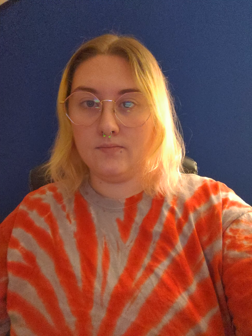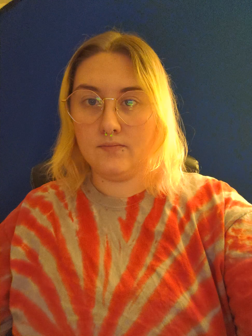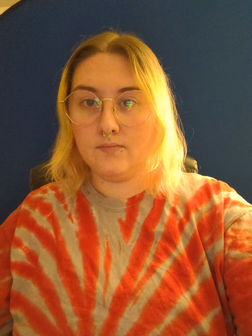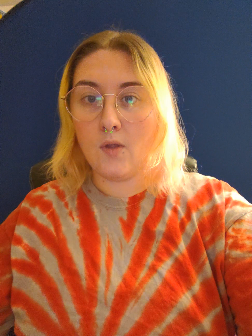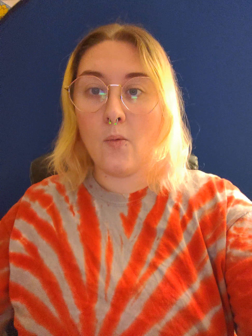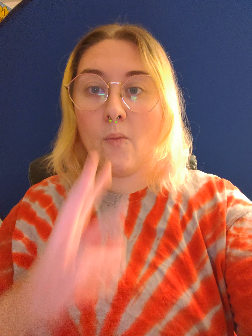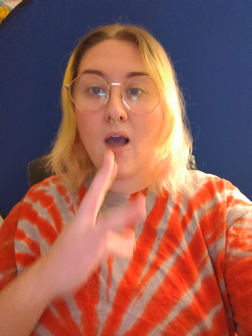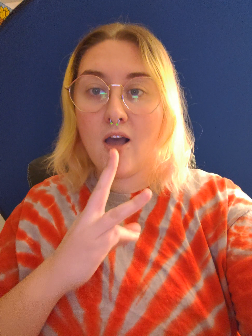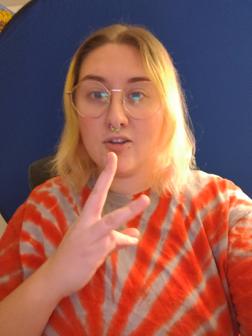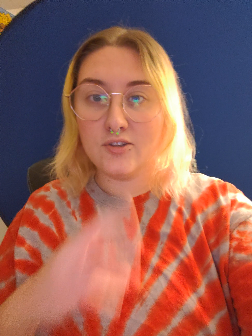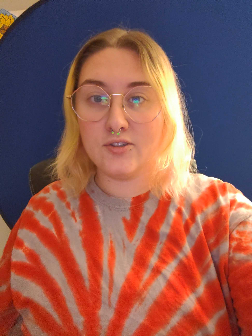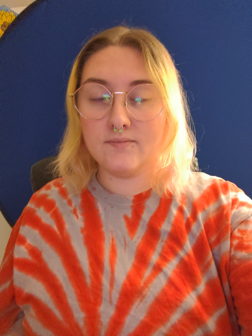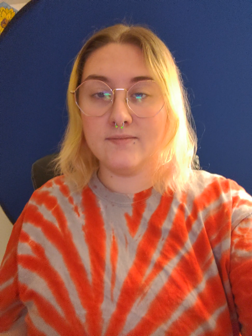water